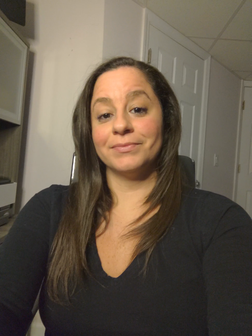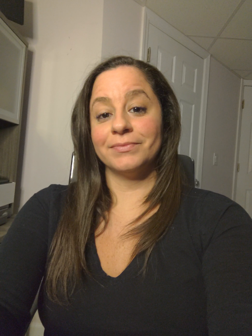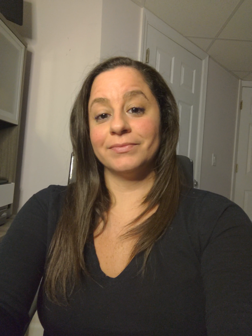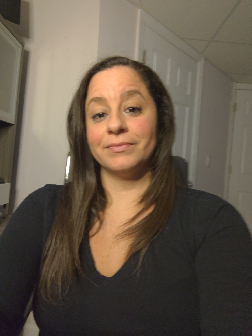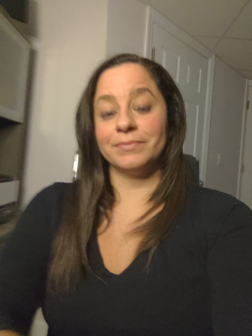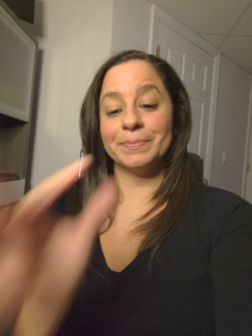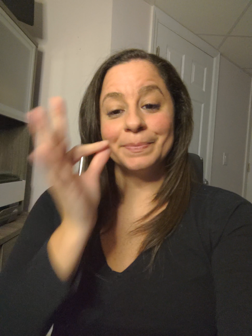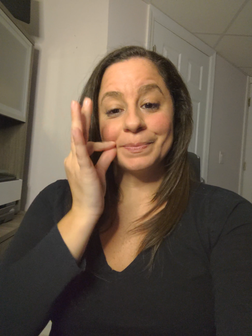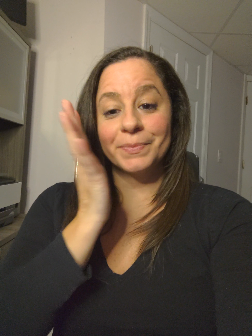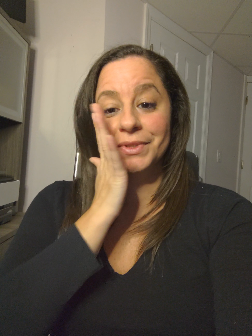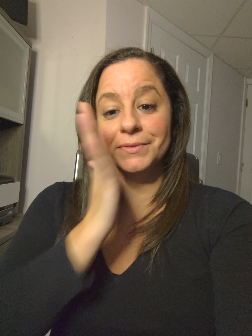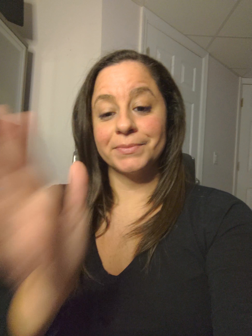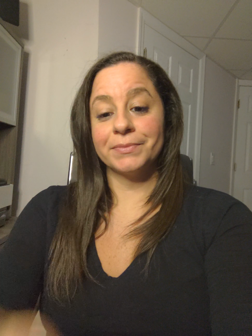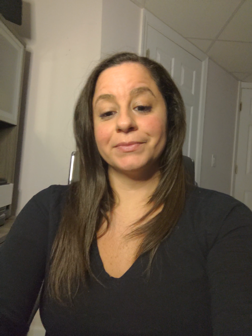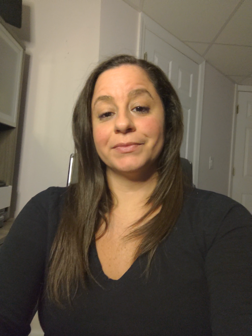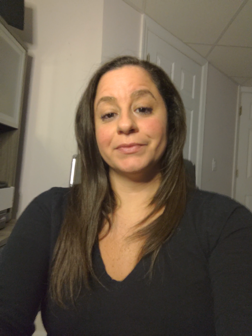bee